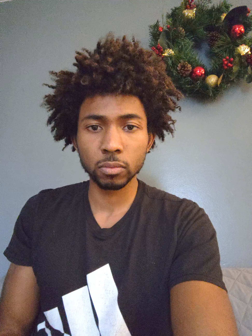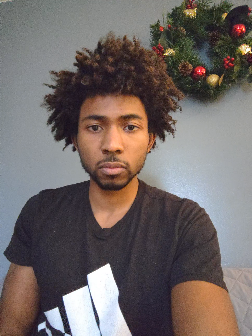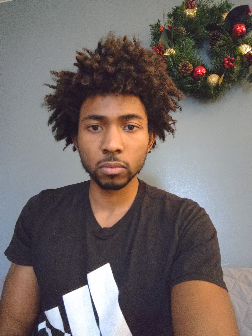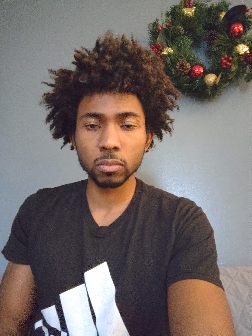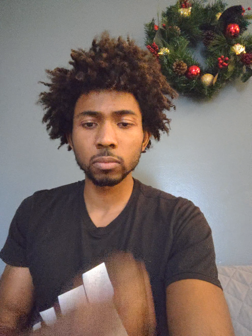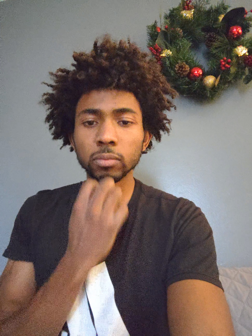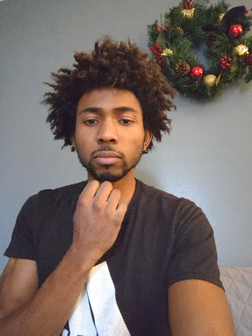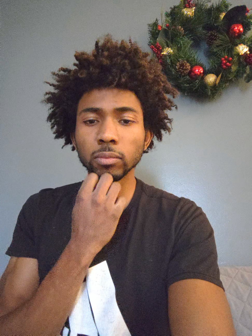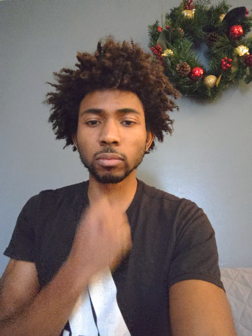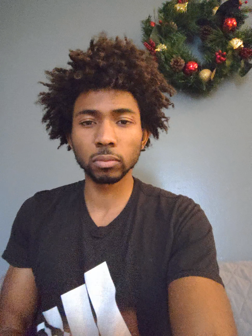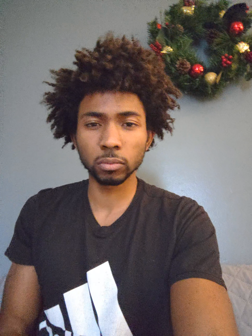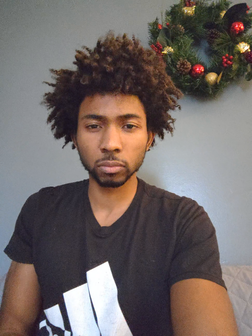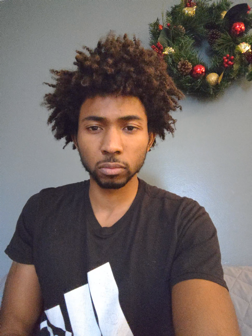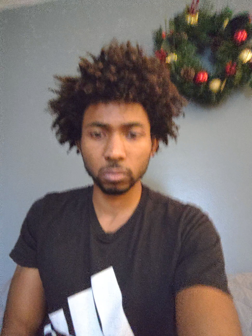underwear